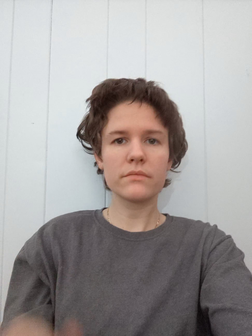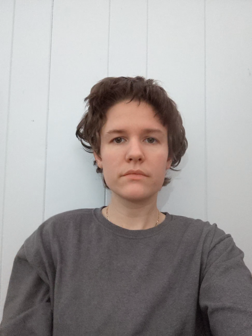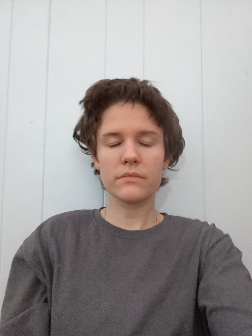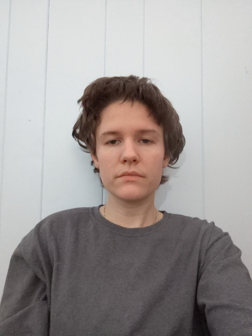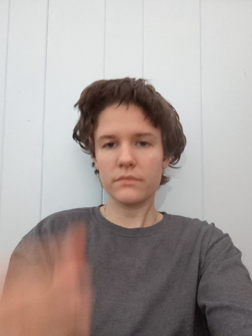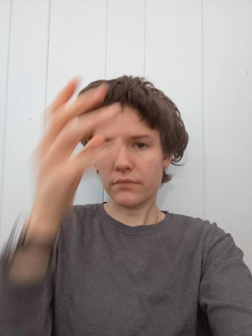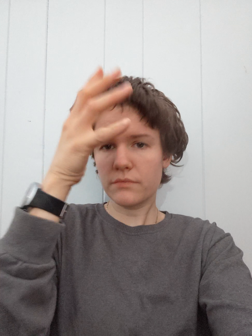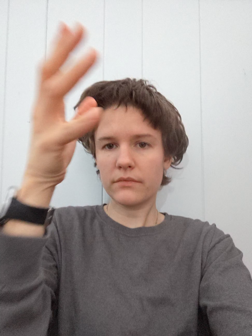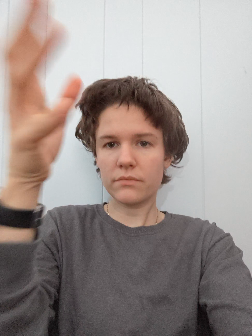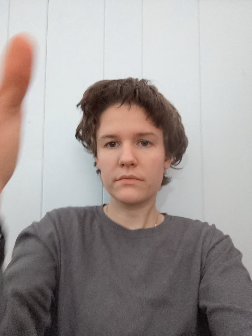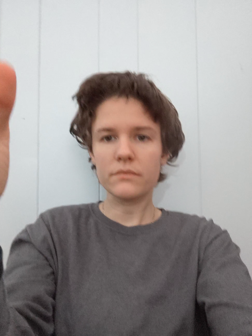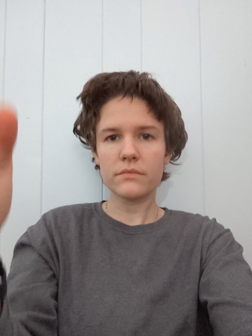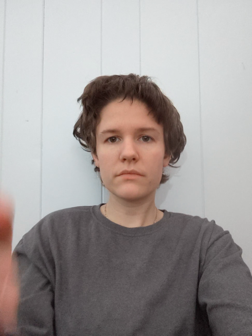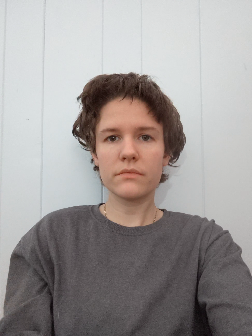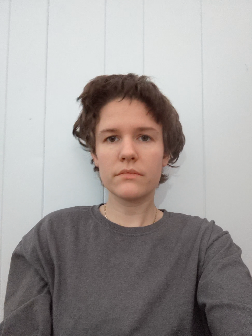grandpa